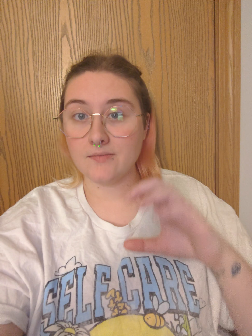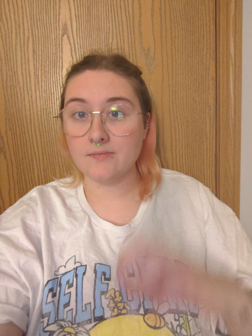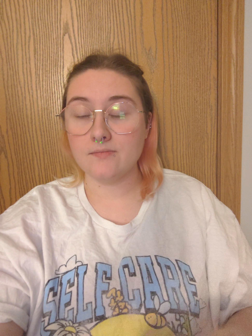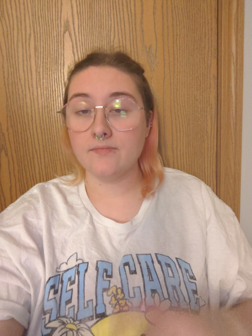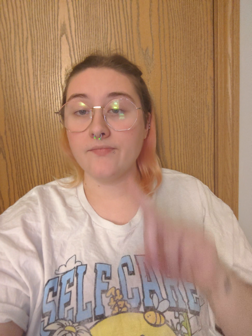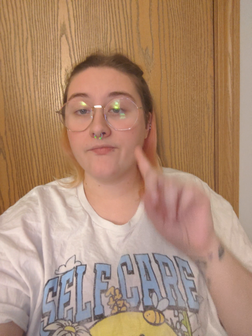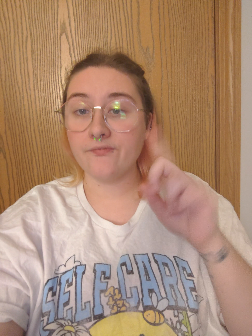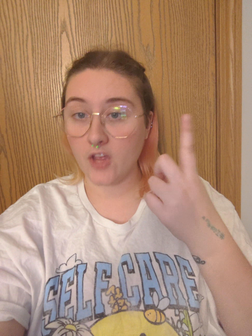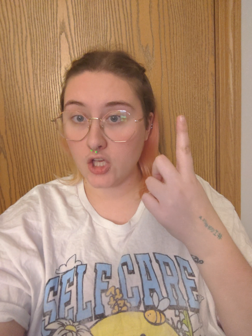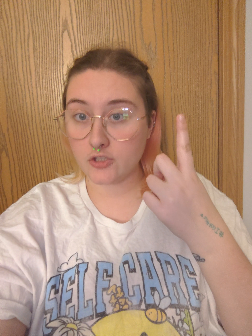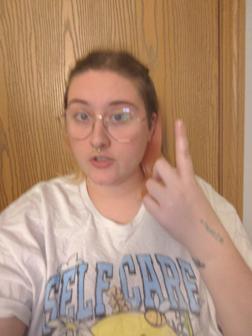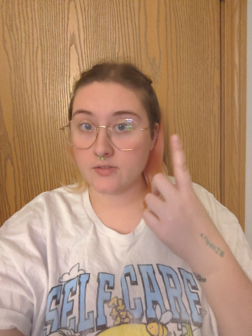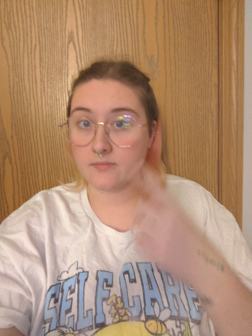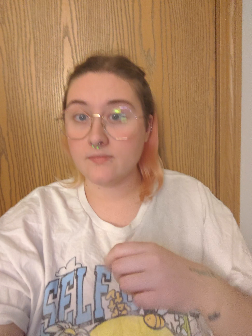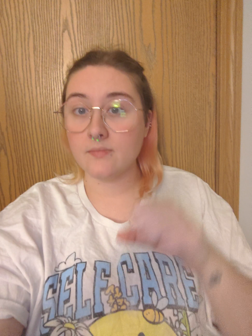first